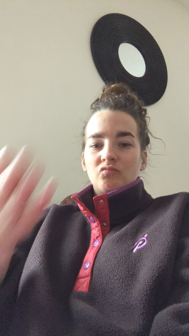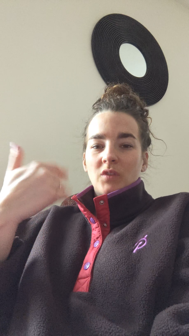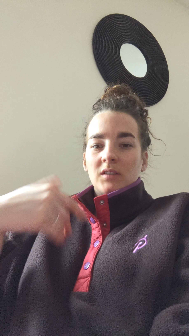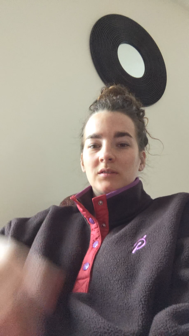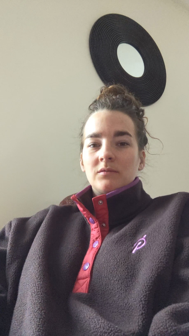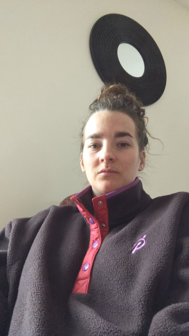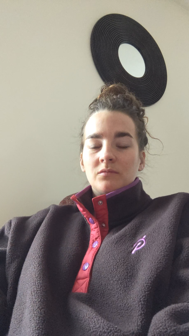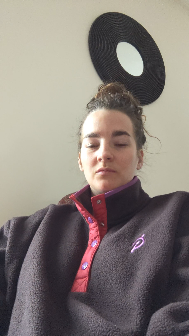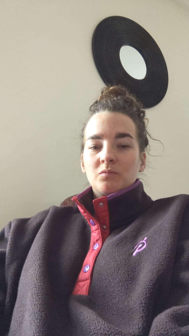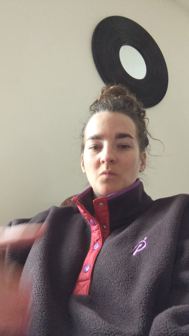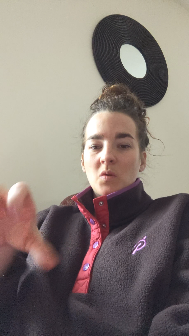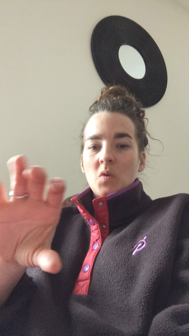pour